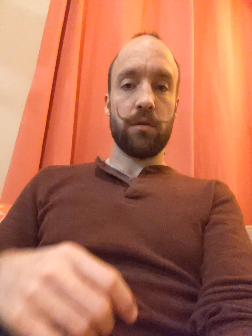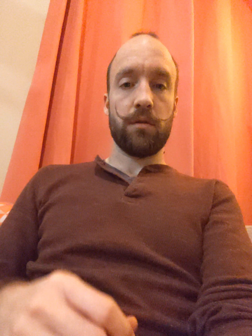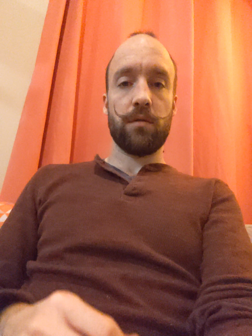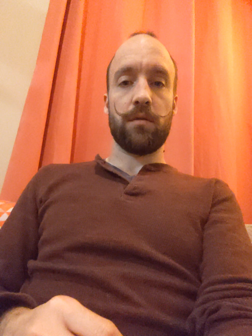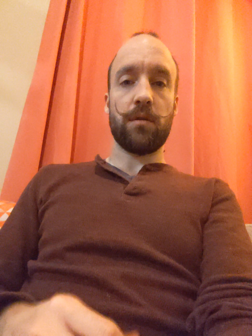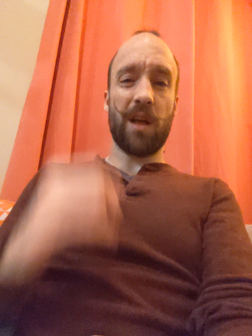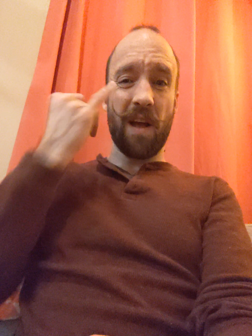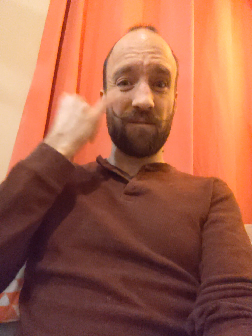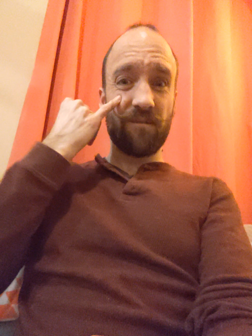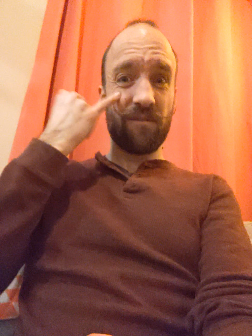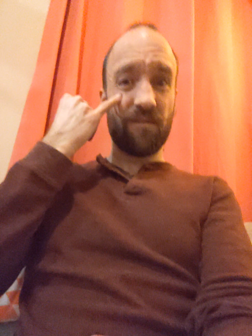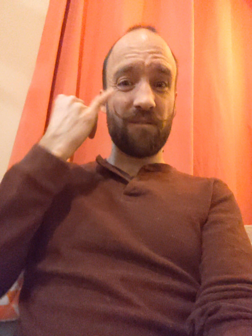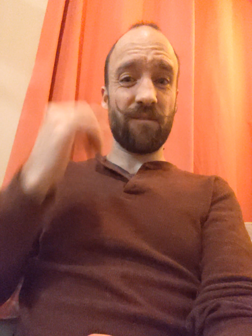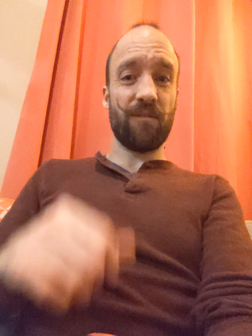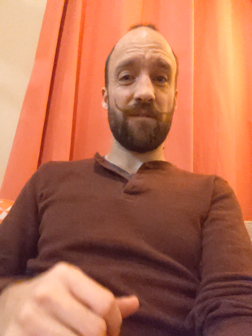if